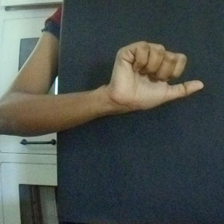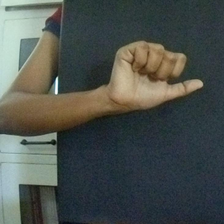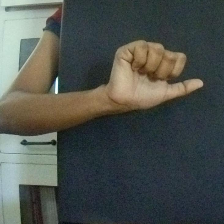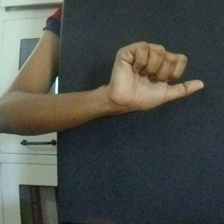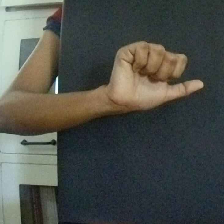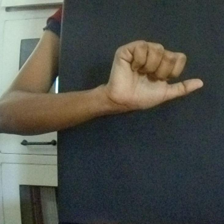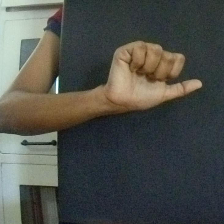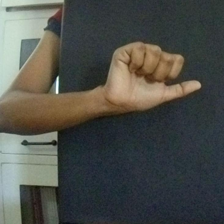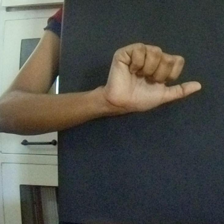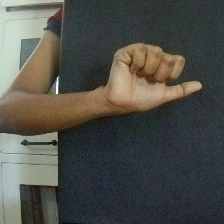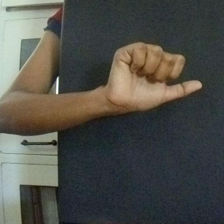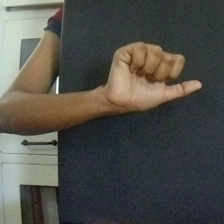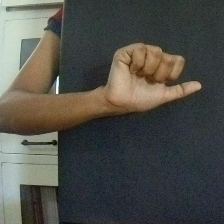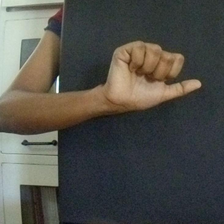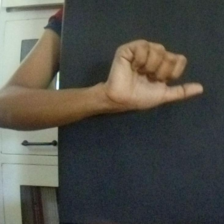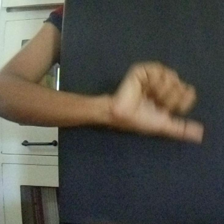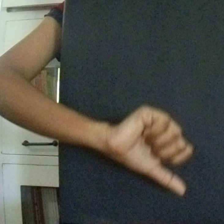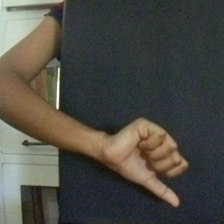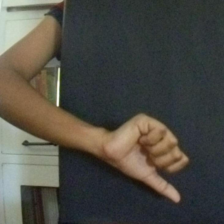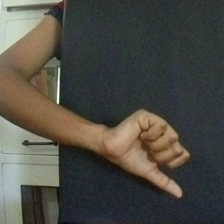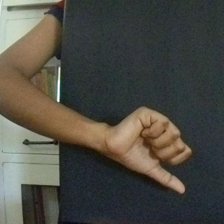lose